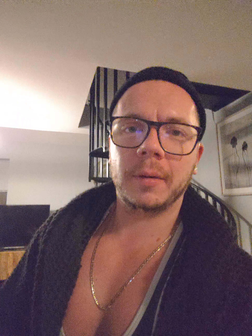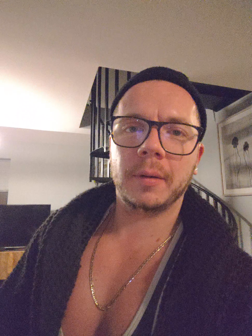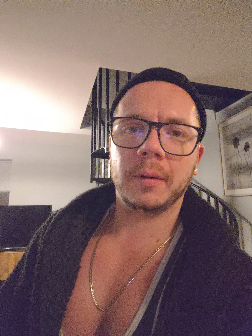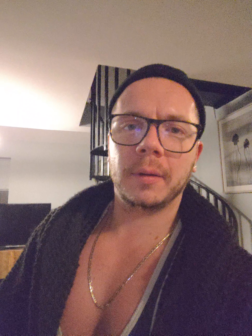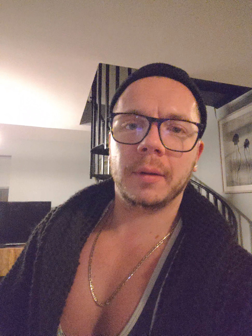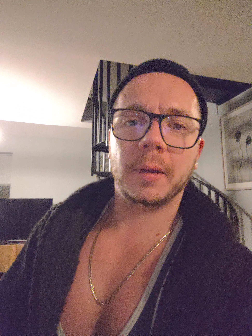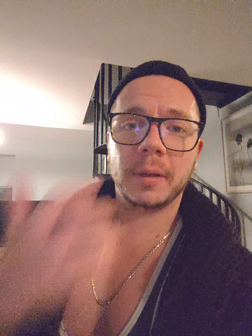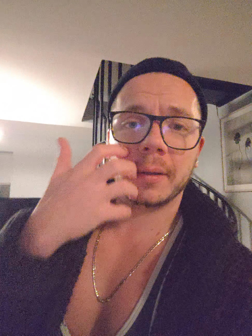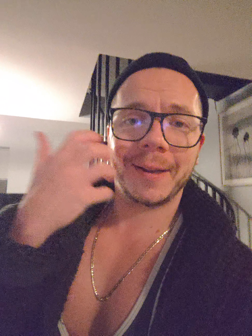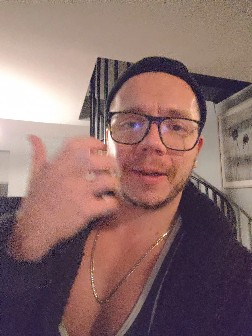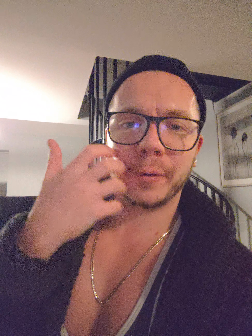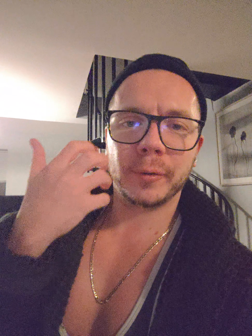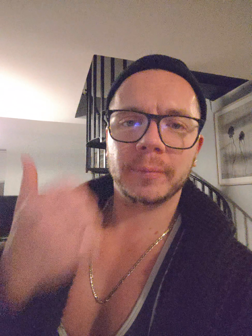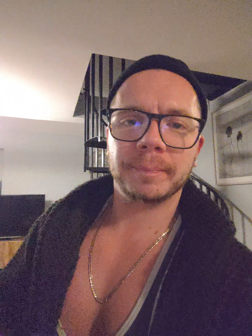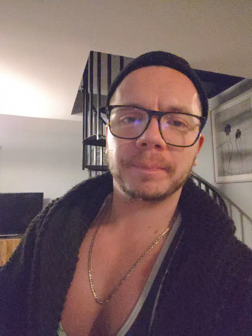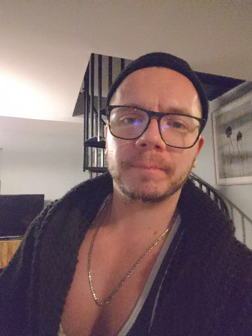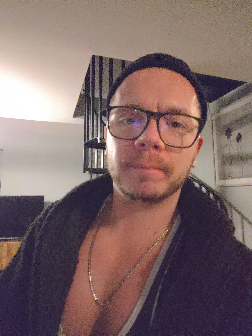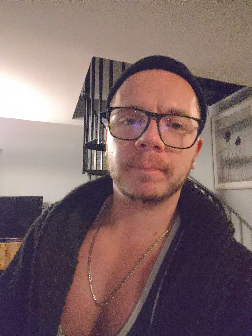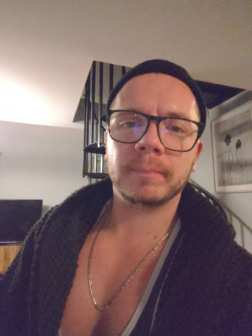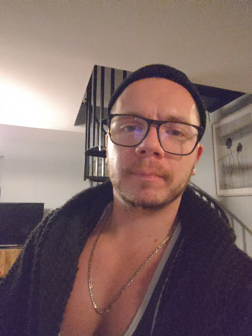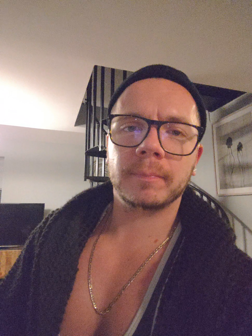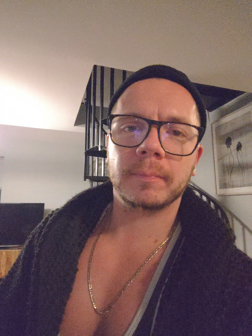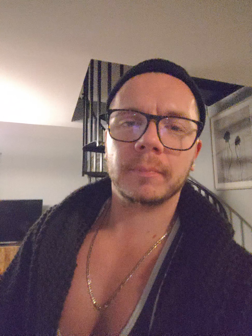tiger